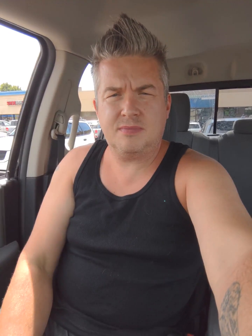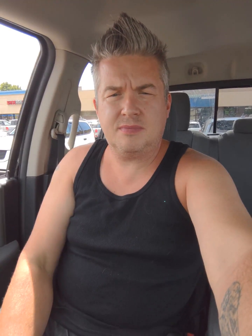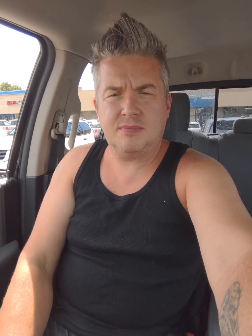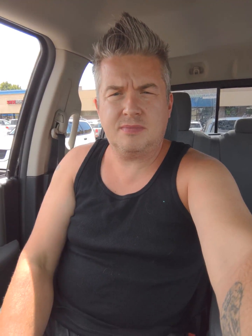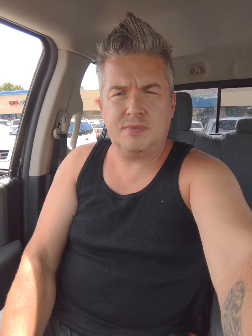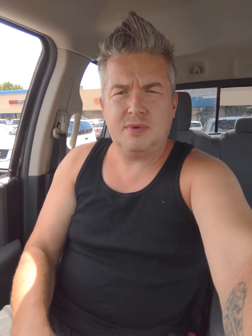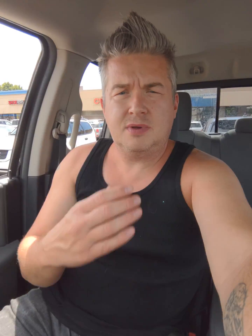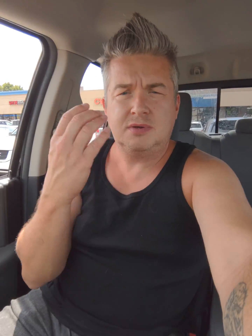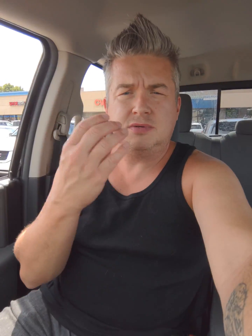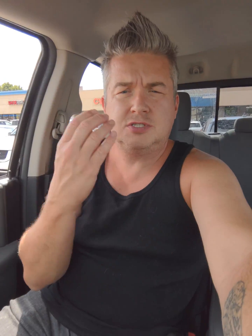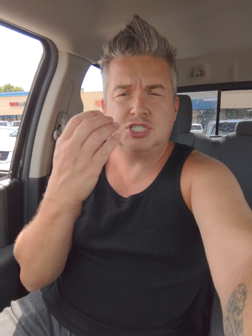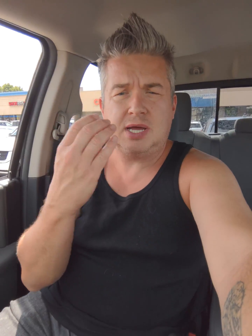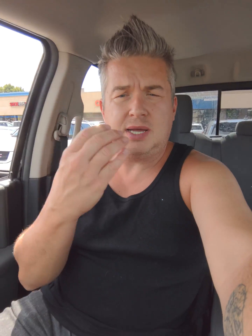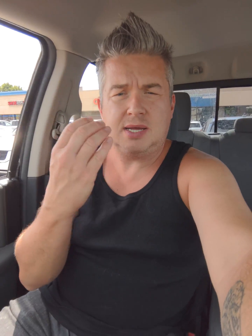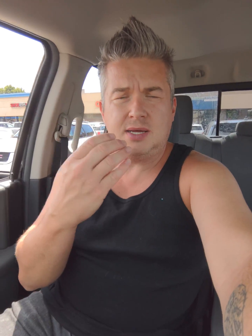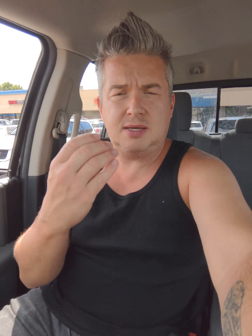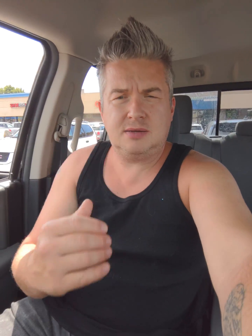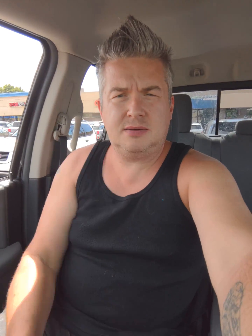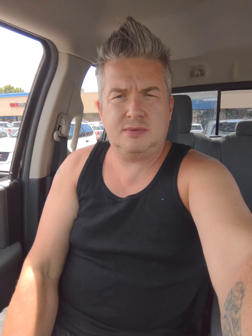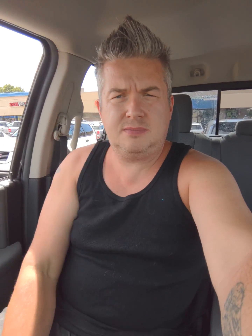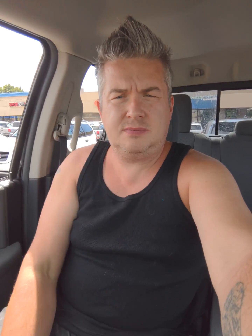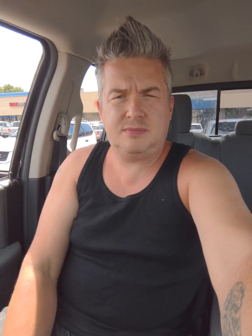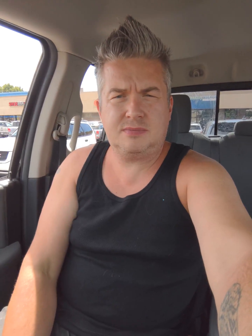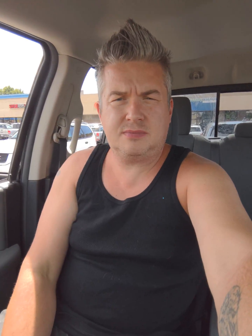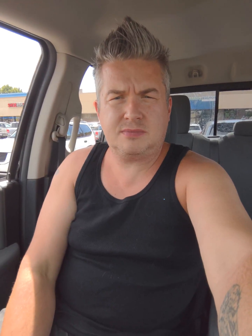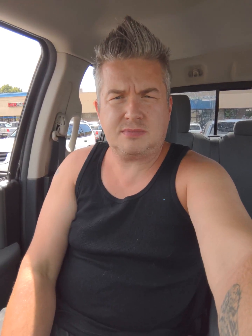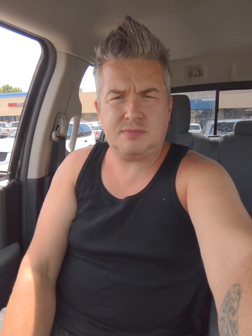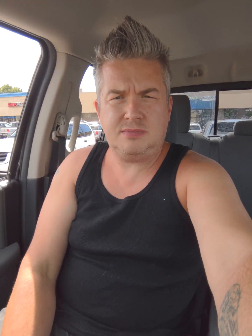shake